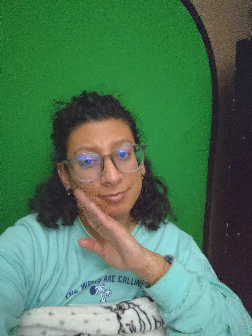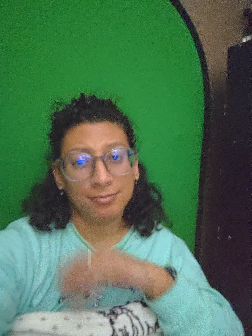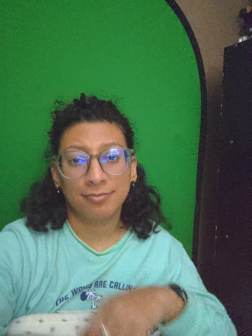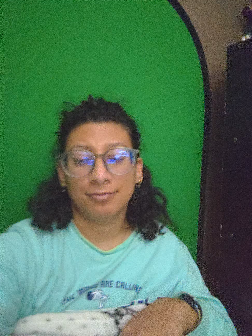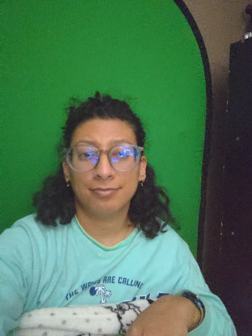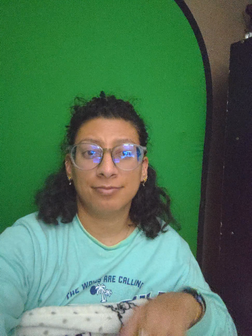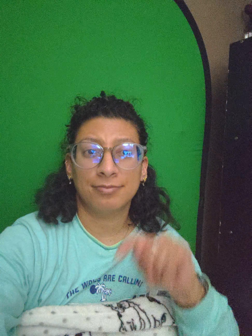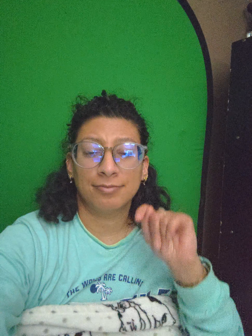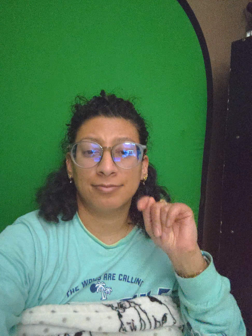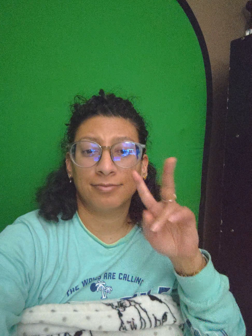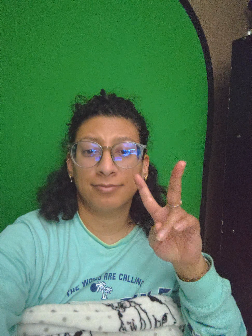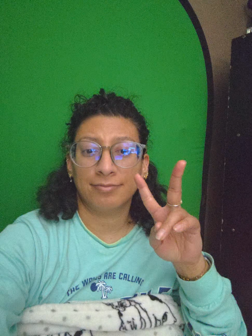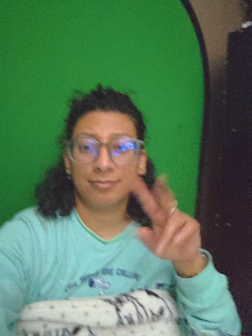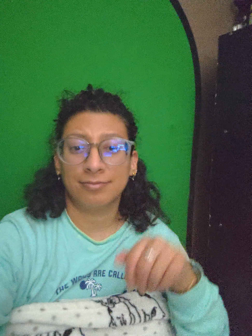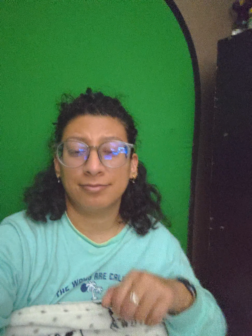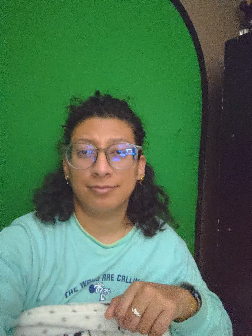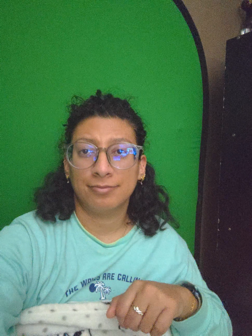TV